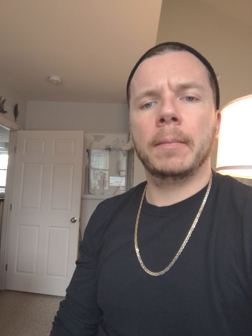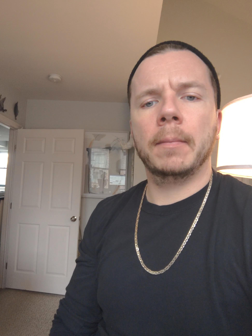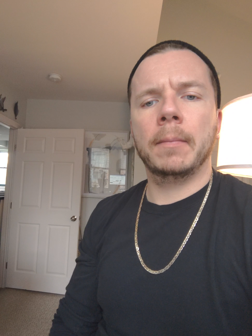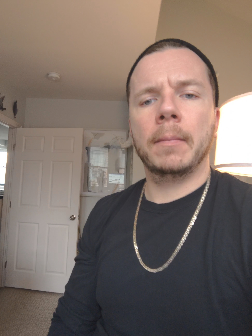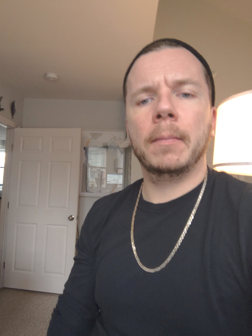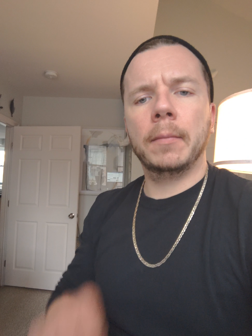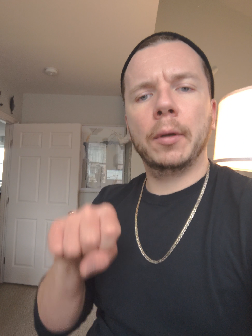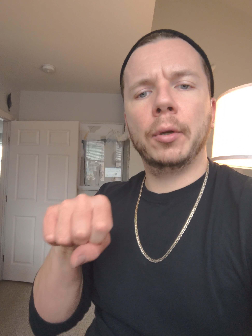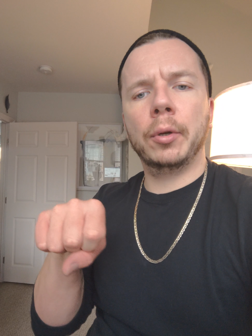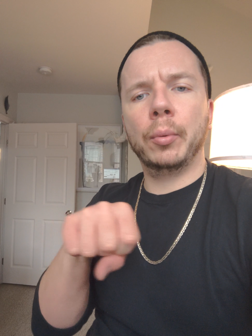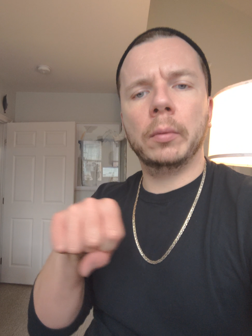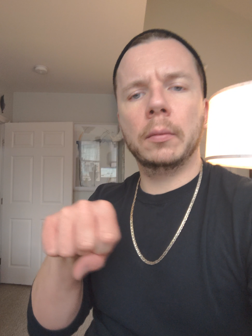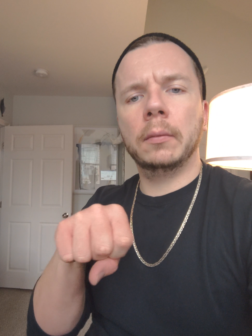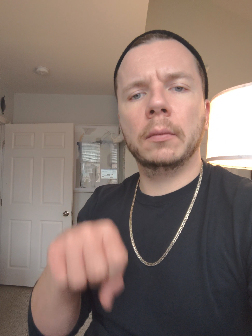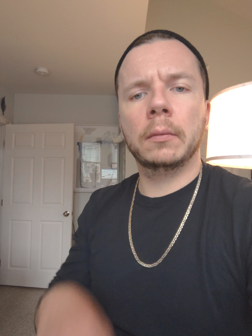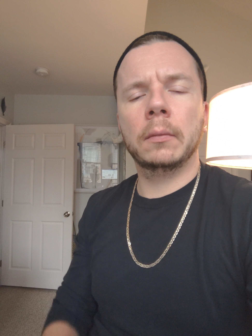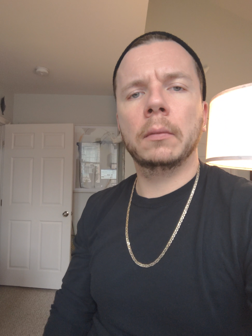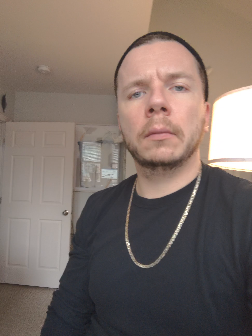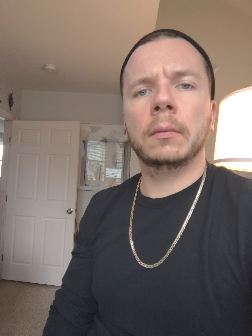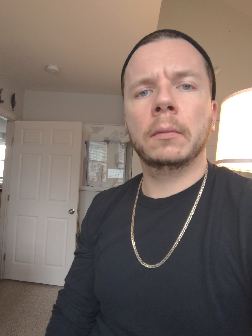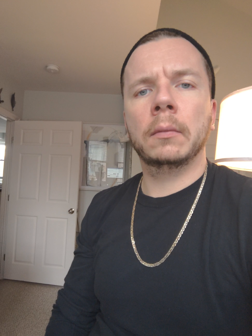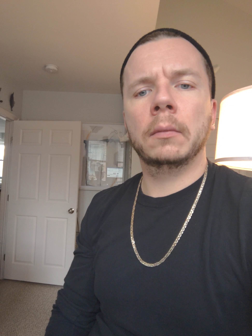shoe